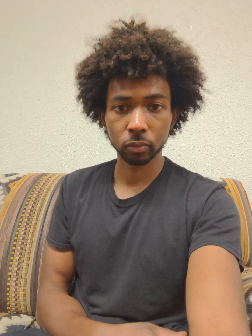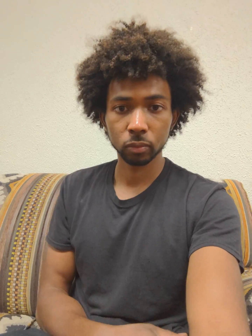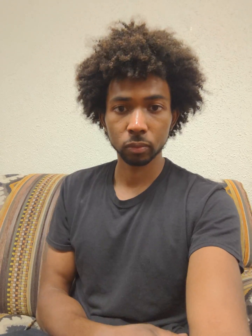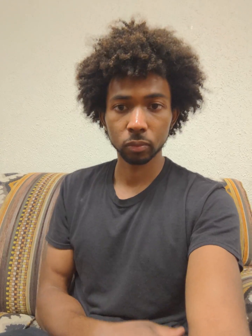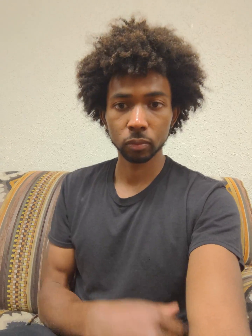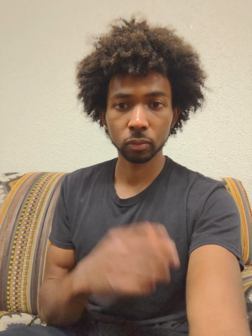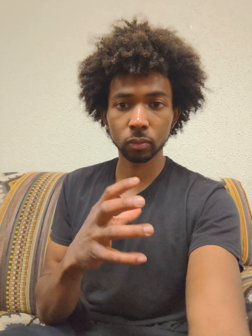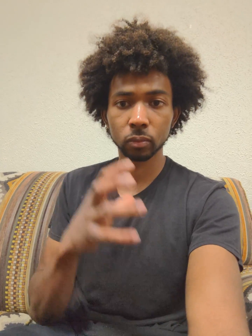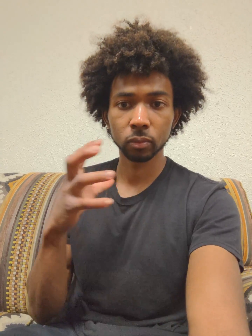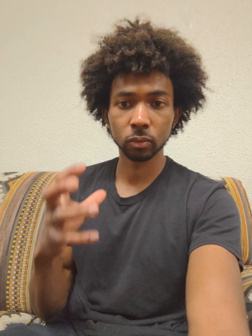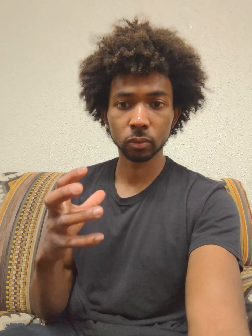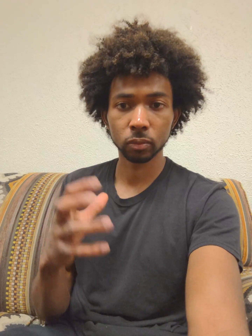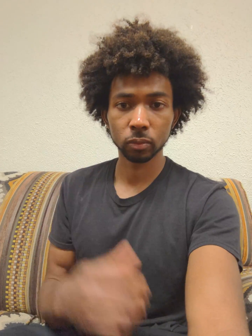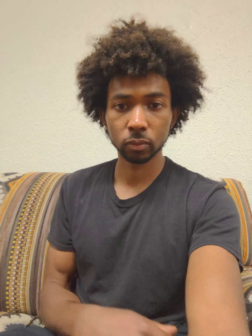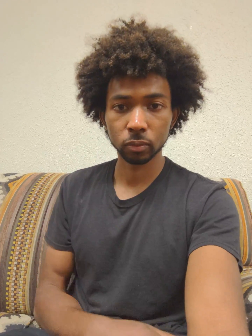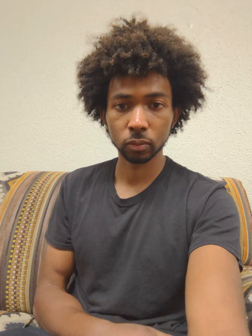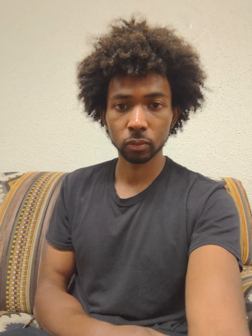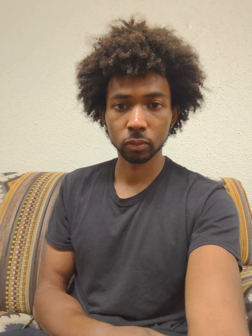much